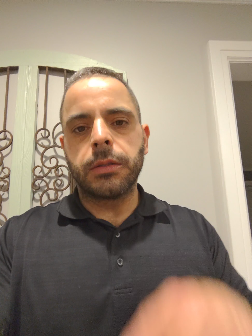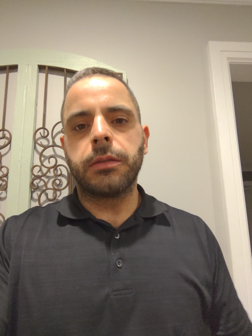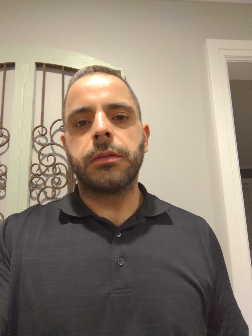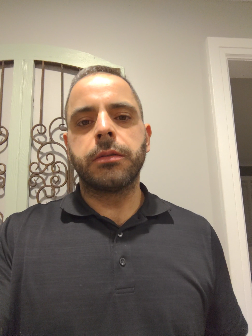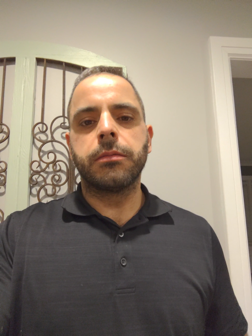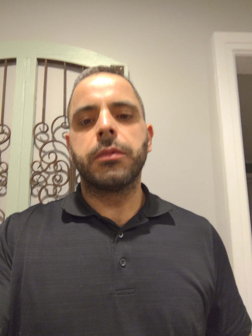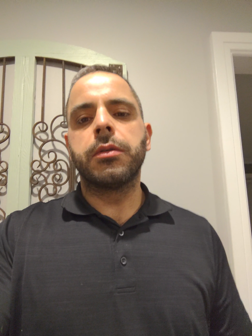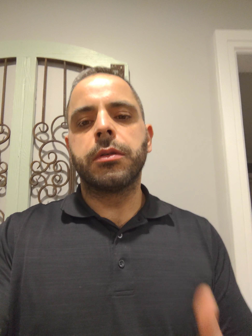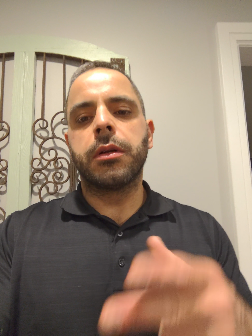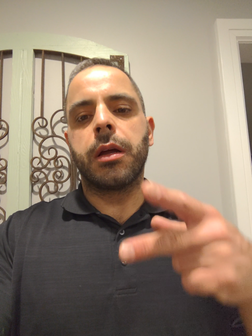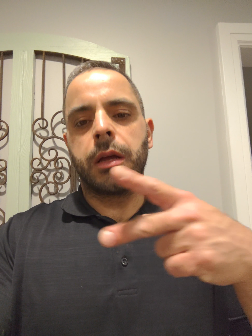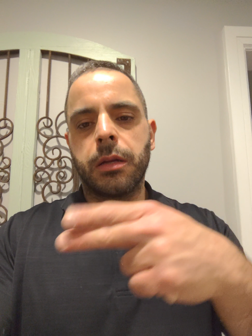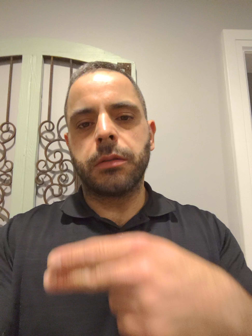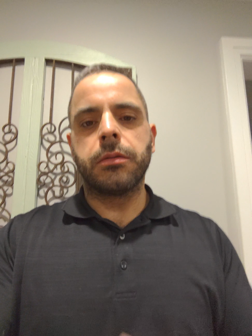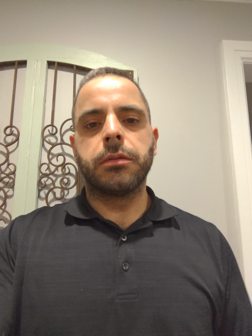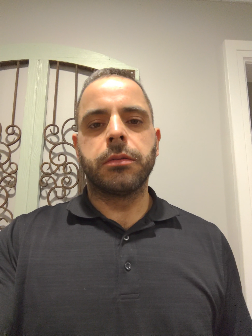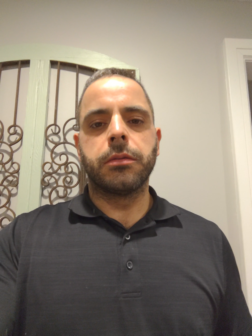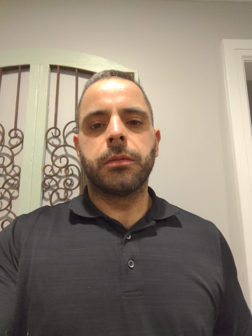cut